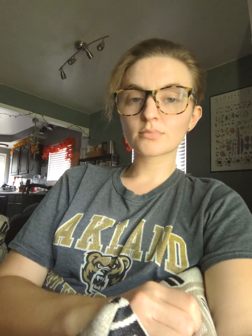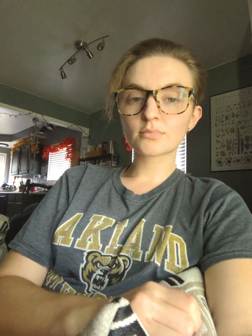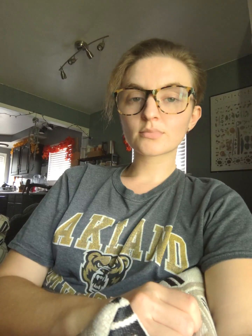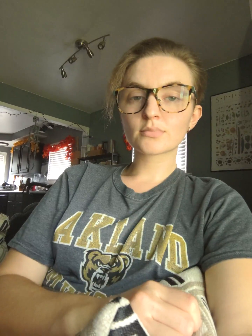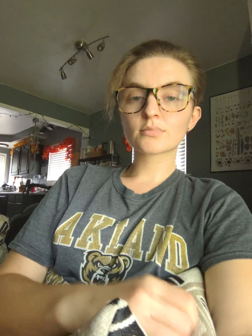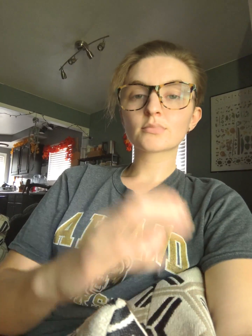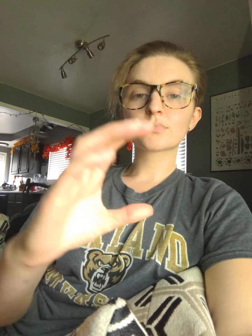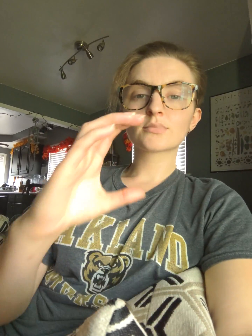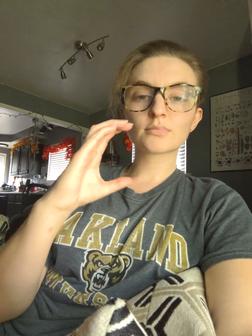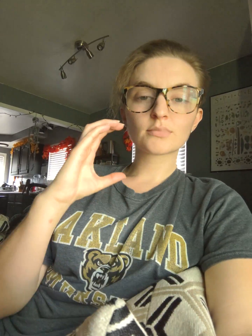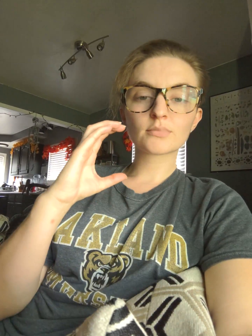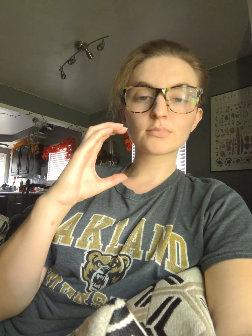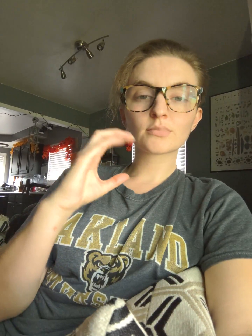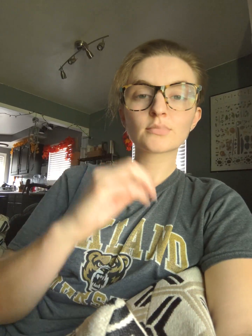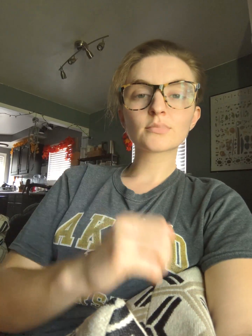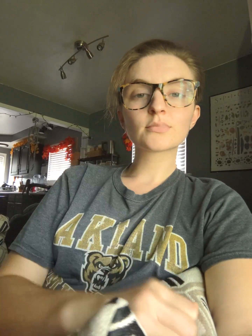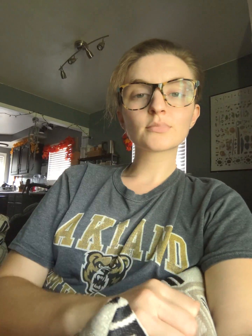bus